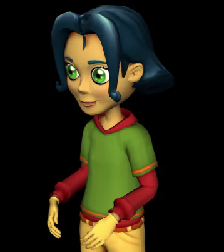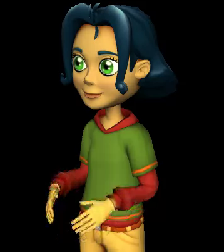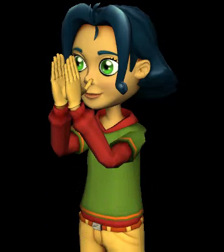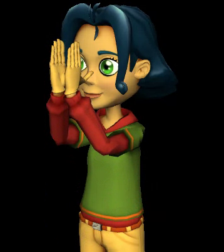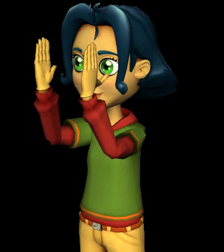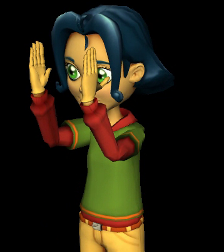مكتبة